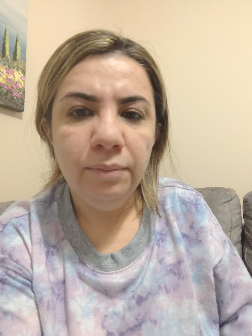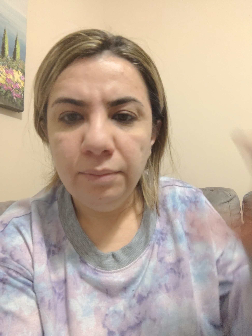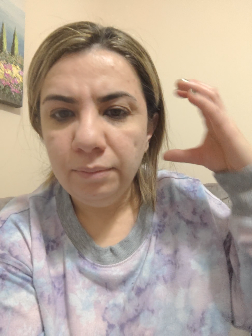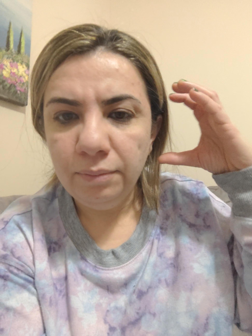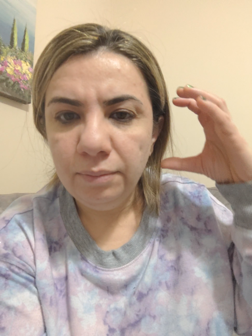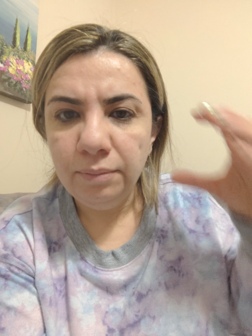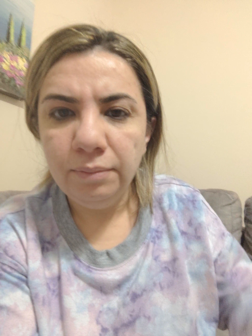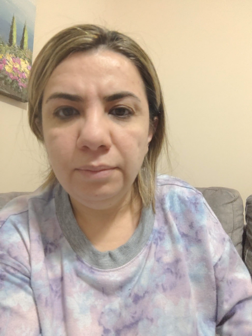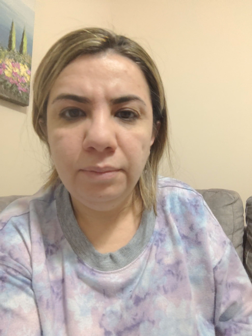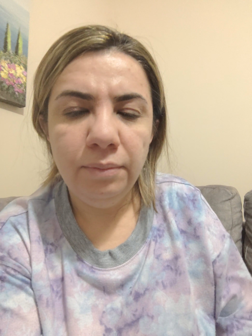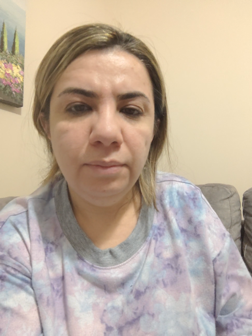radio